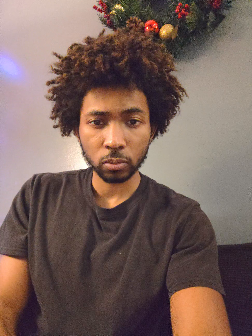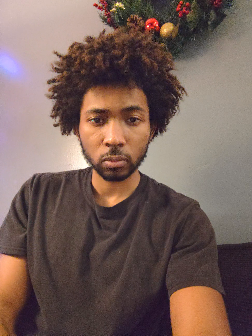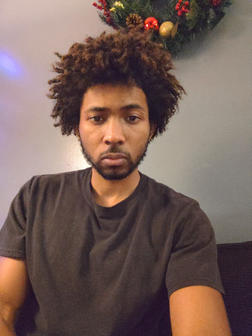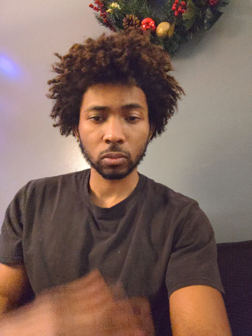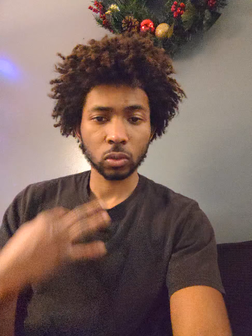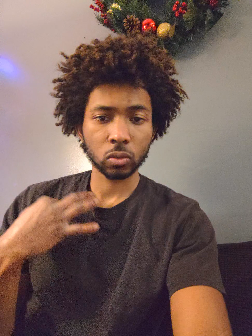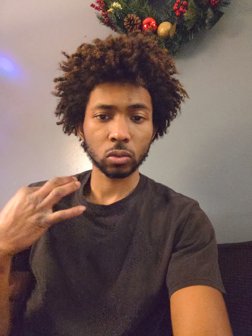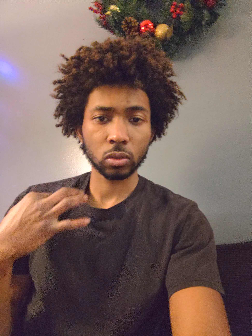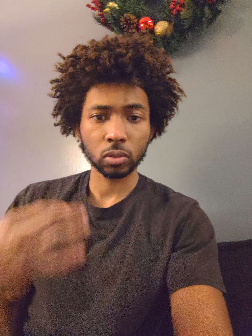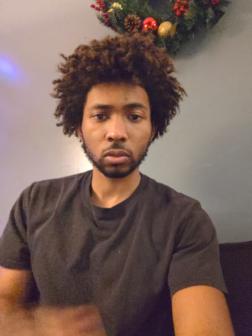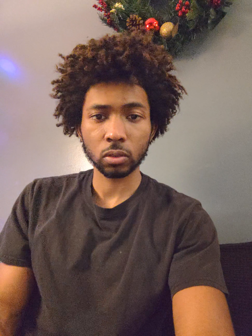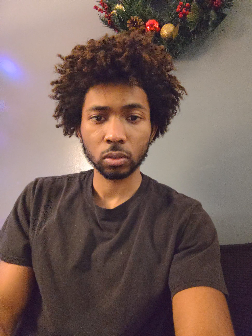shirt